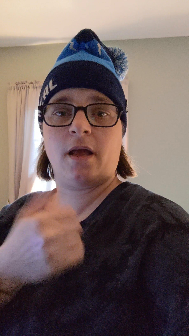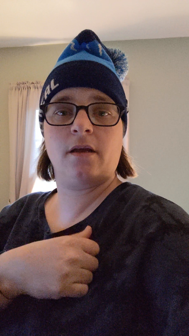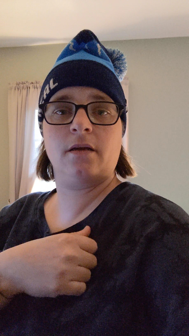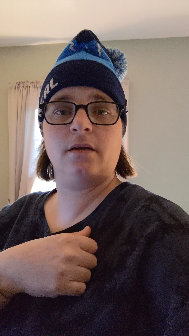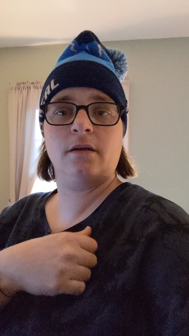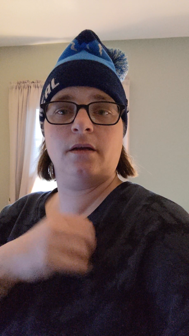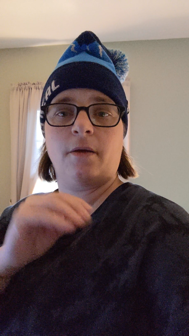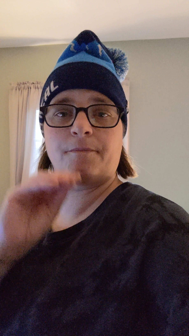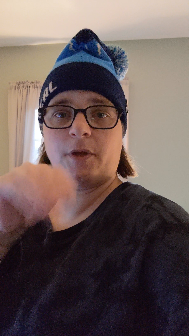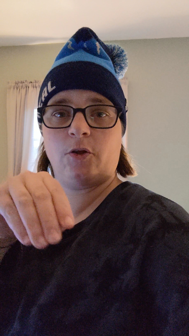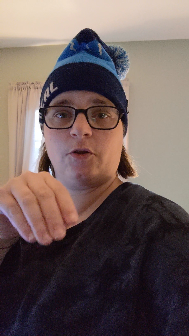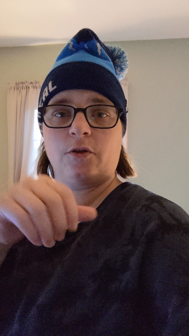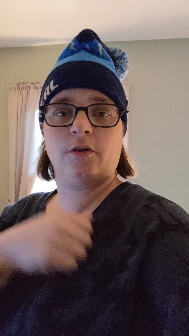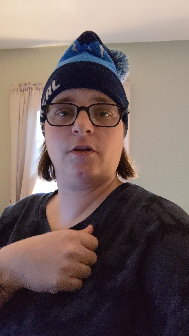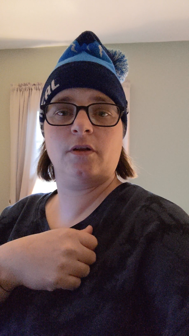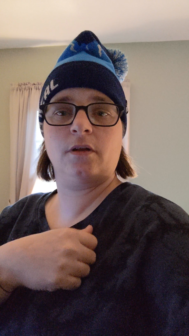put